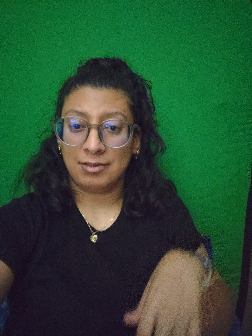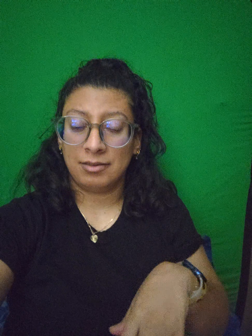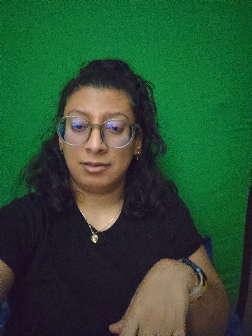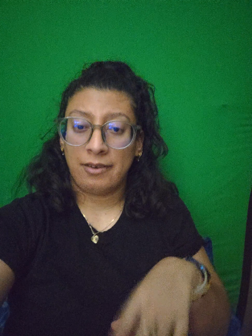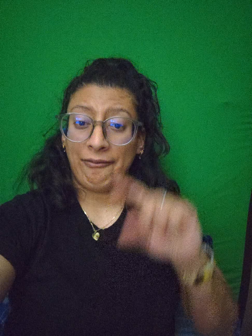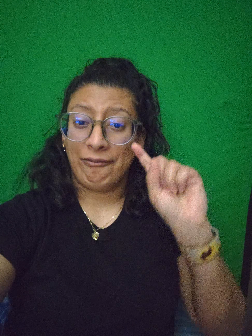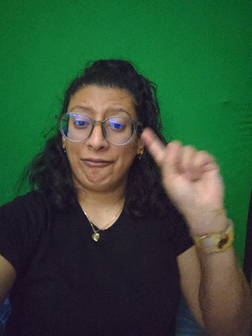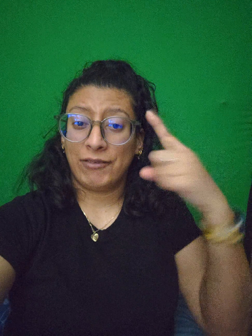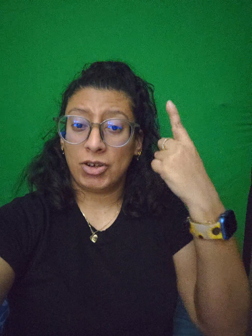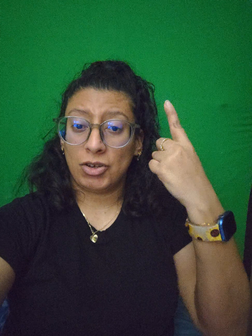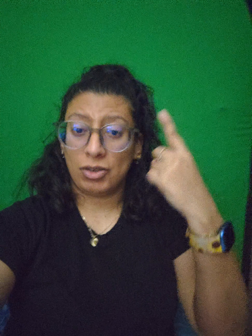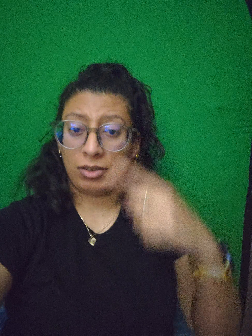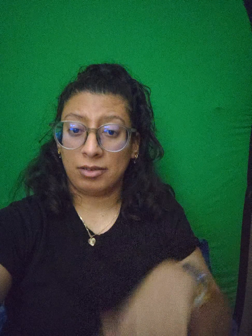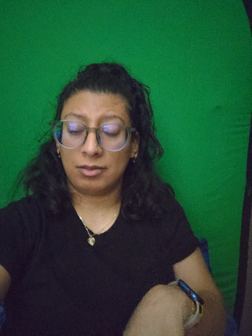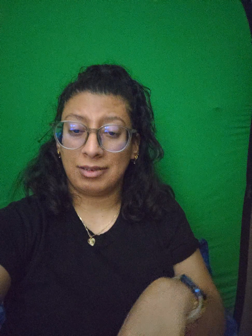first